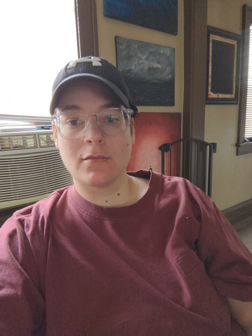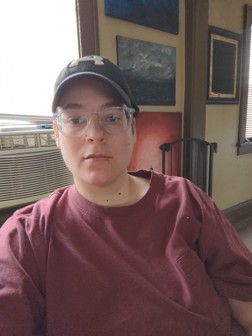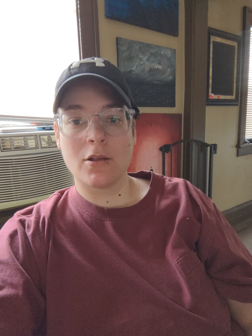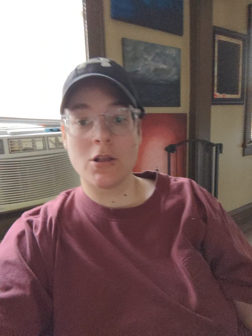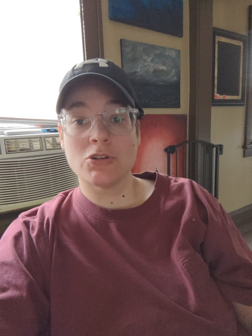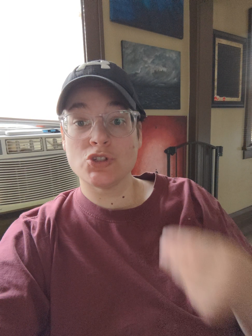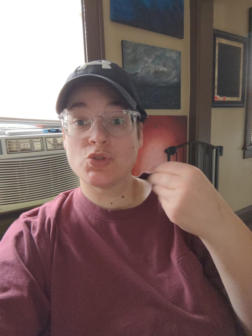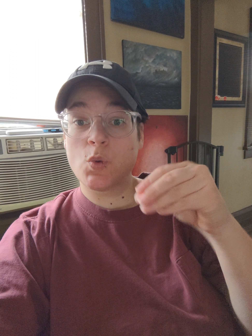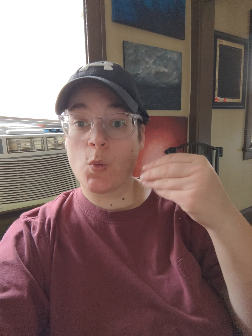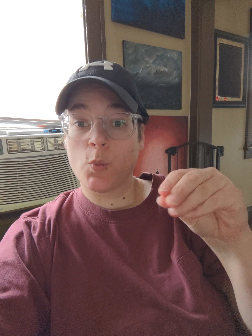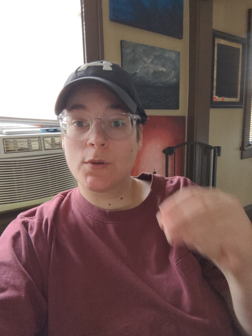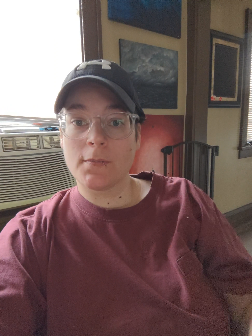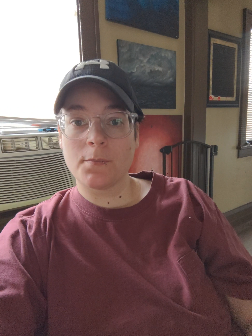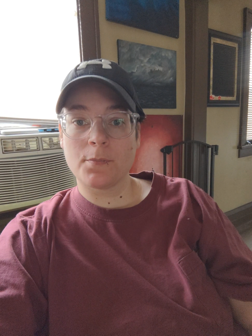store